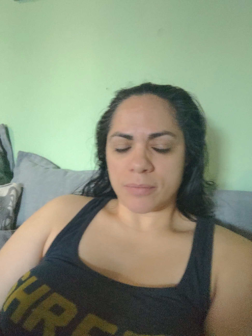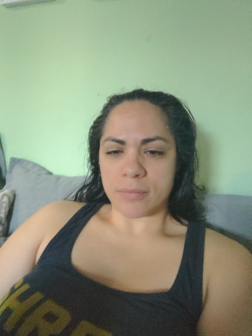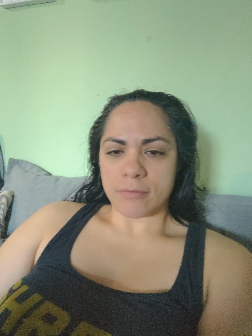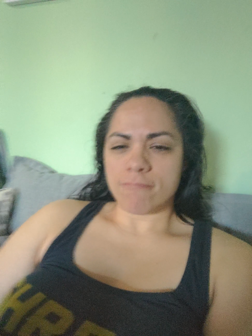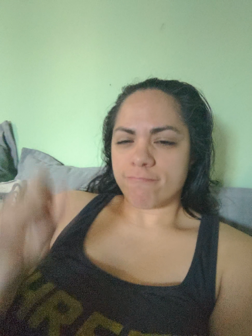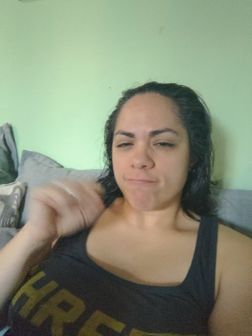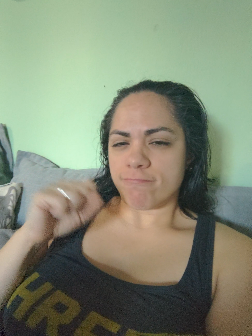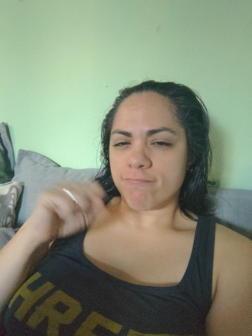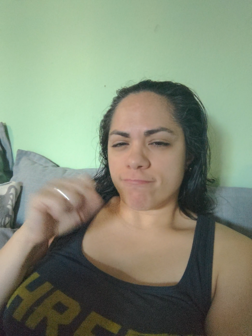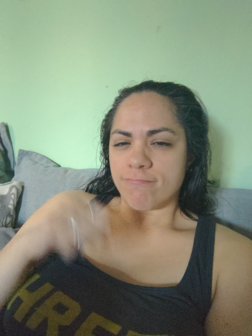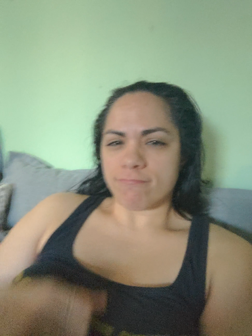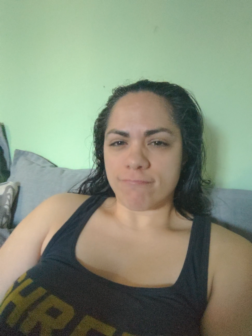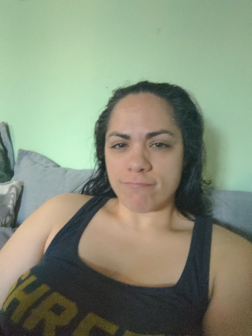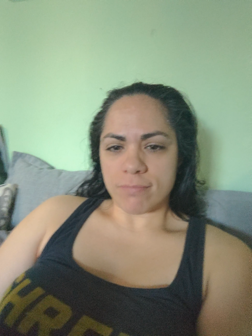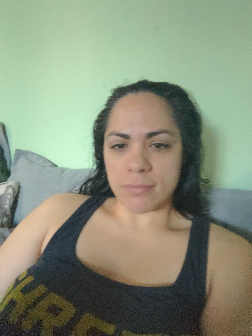yes